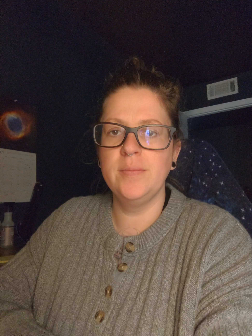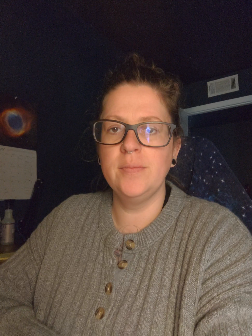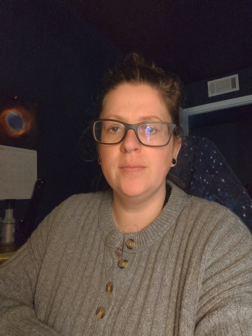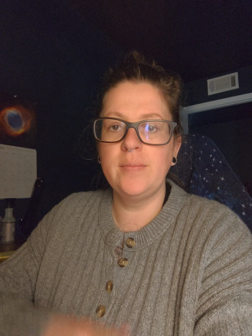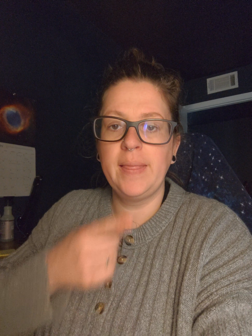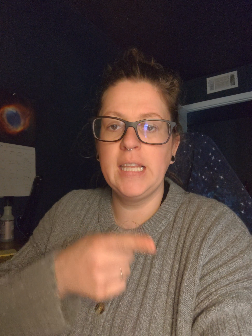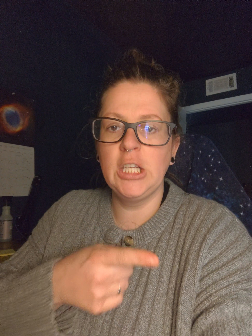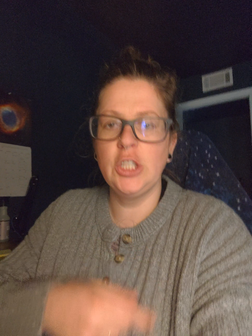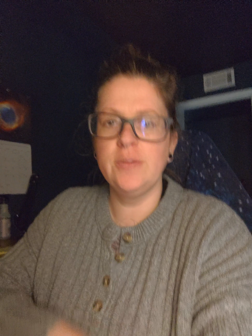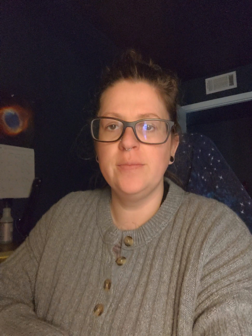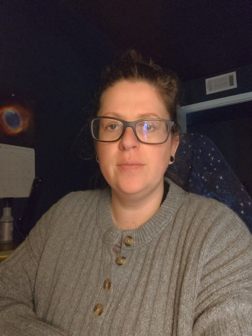there